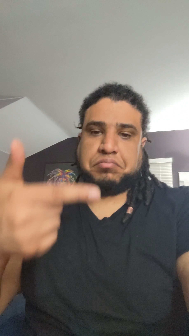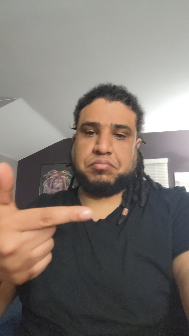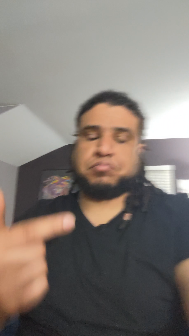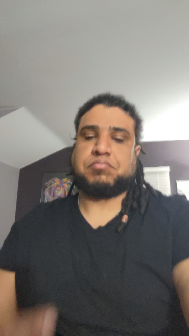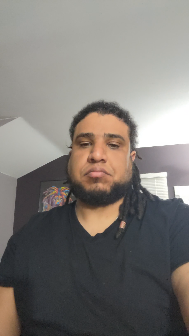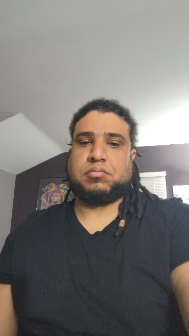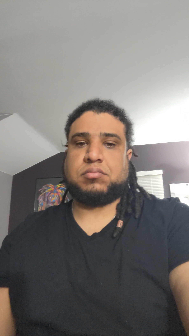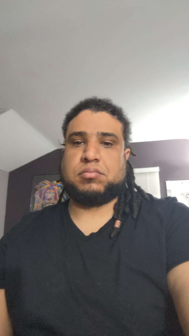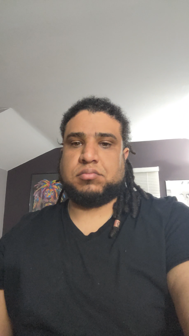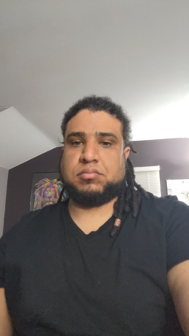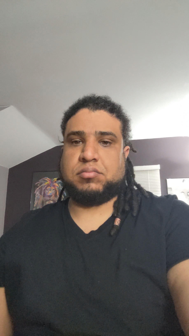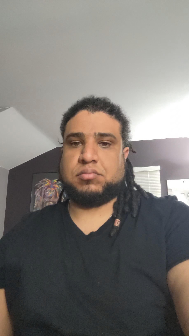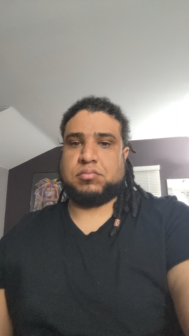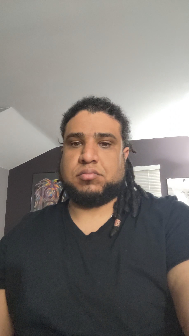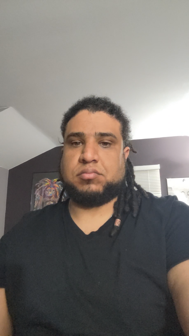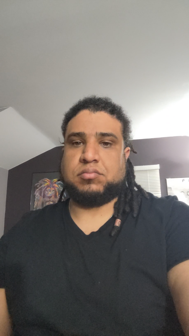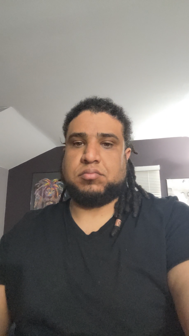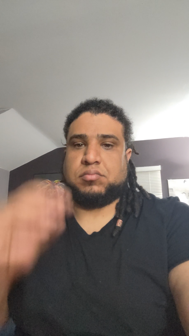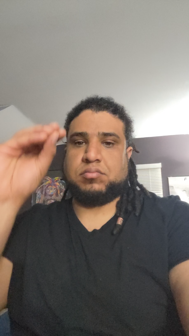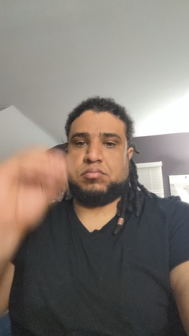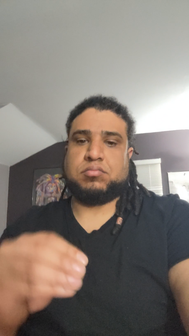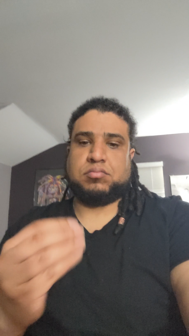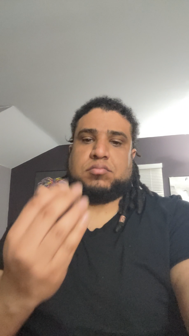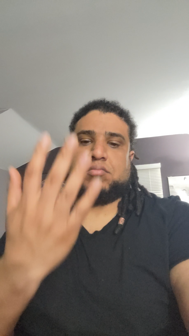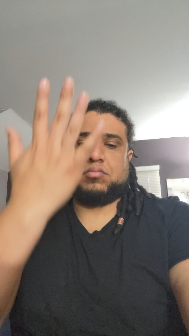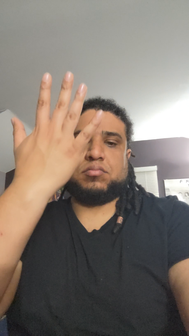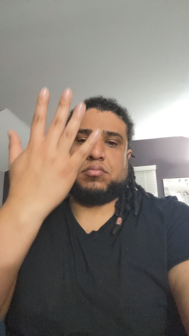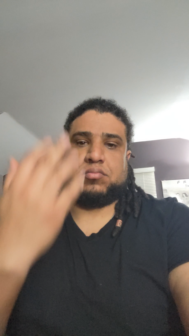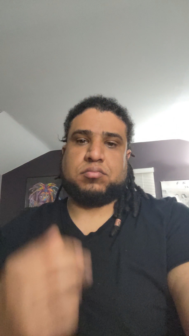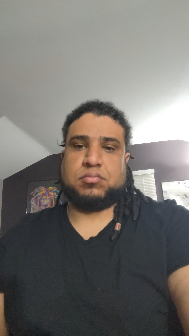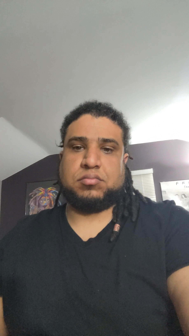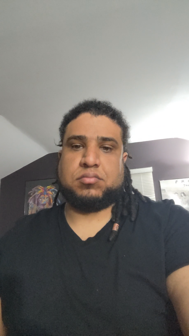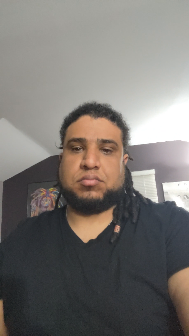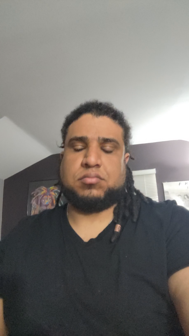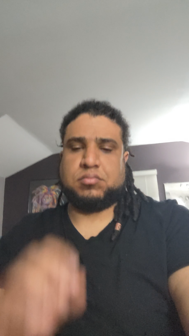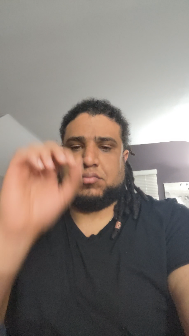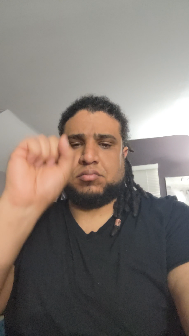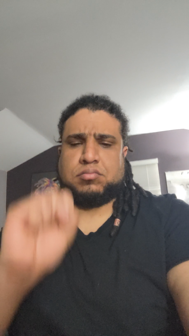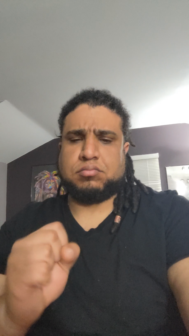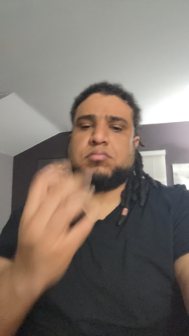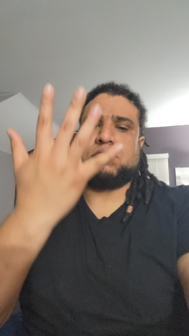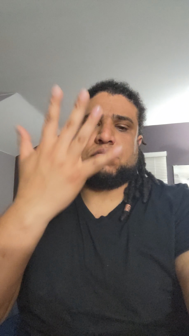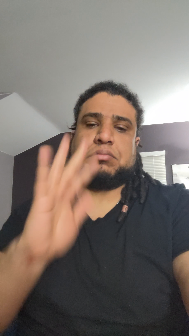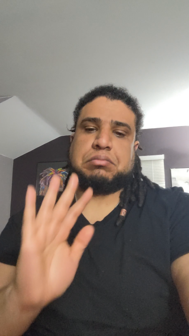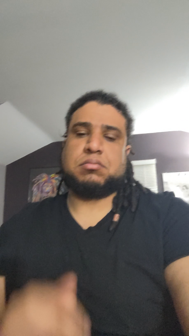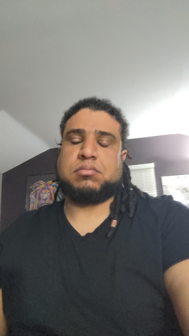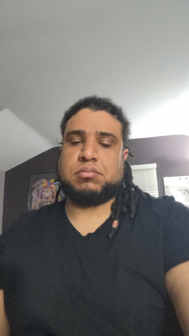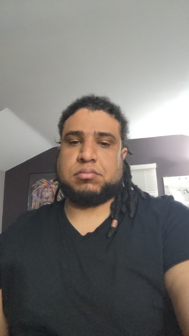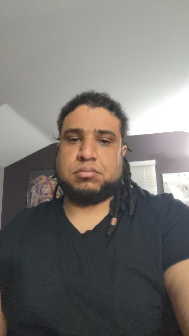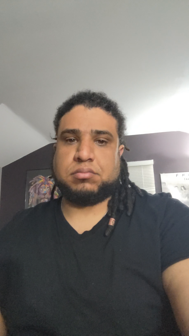gloves